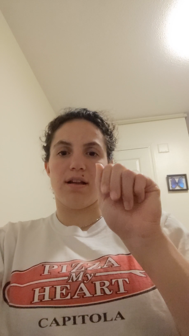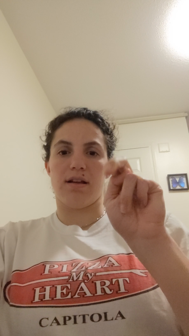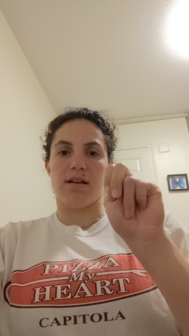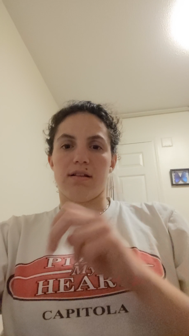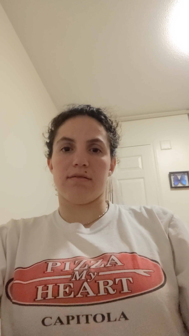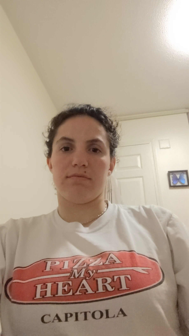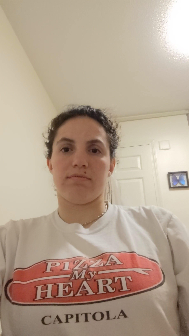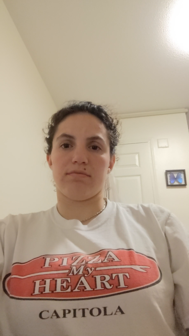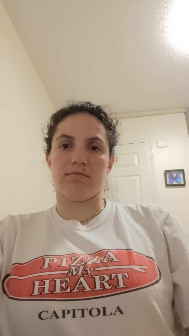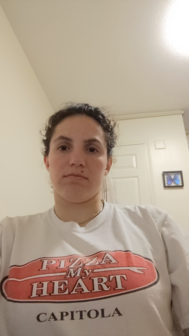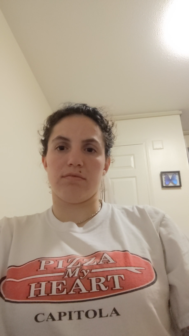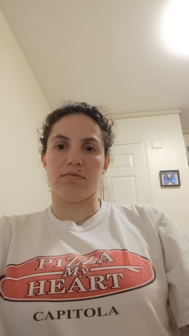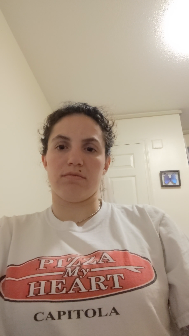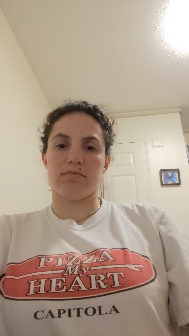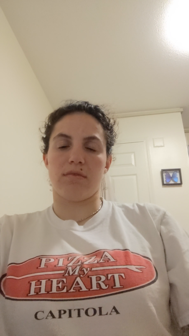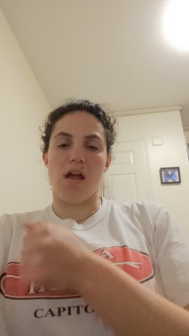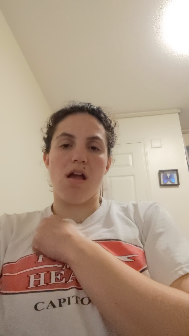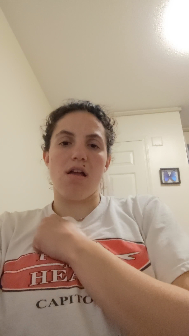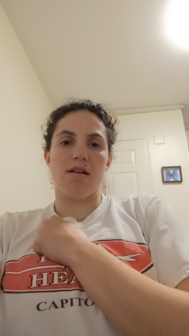hug